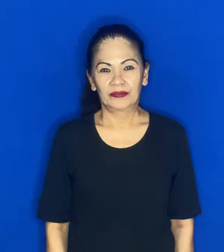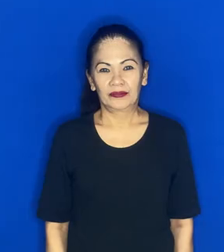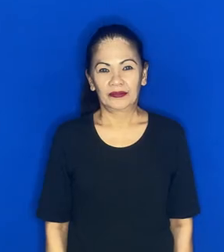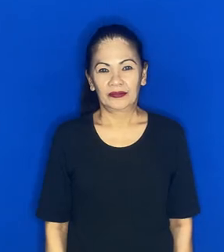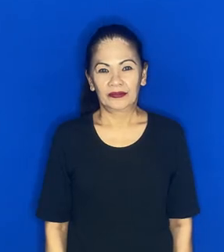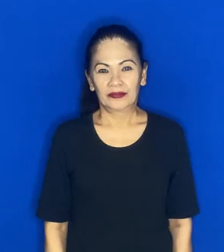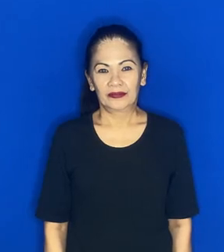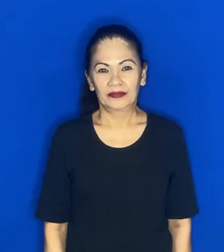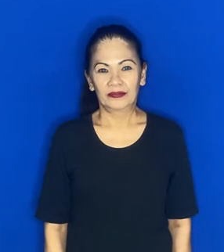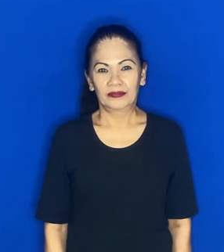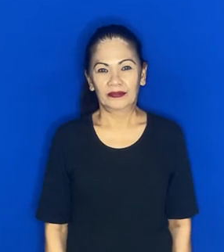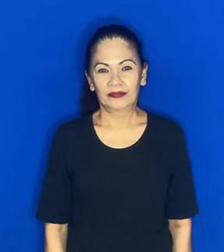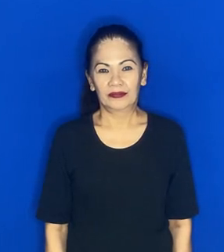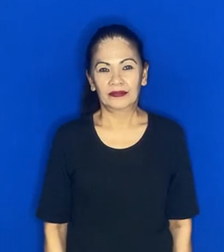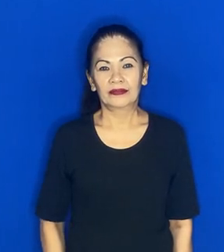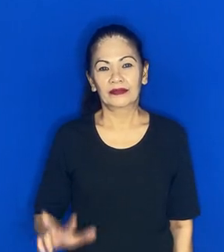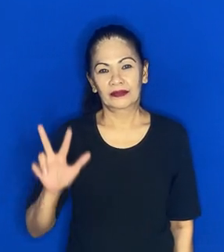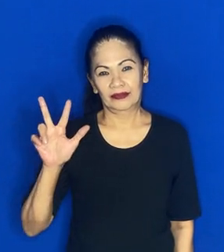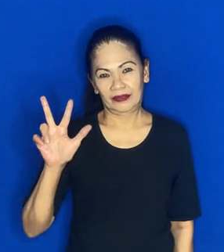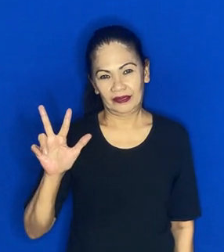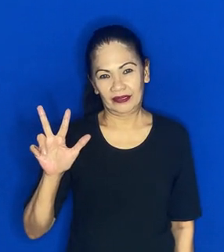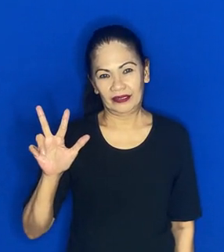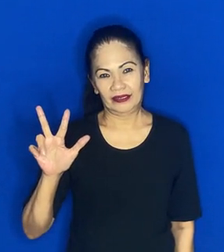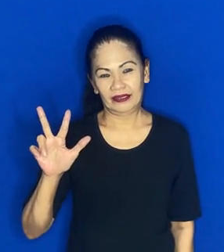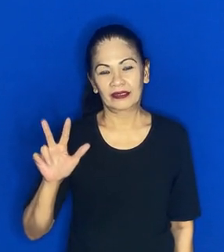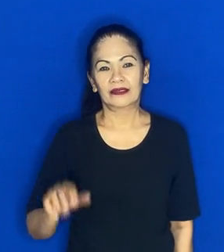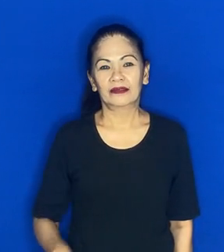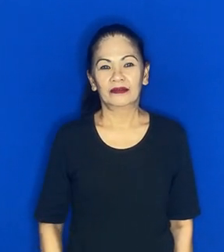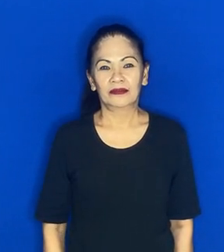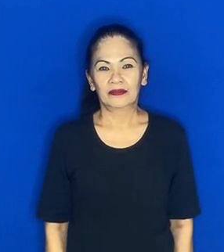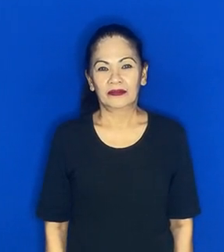three